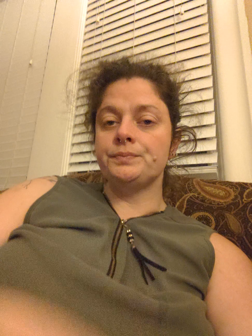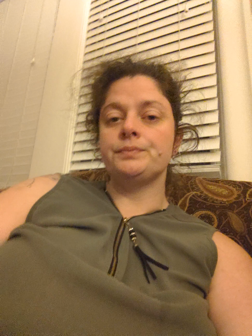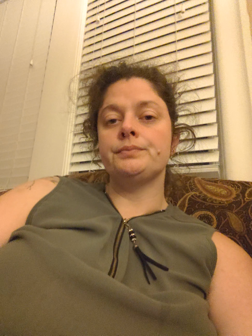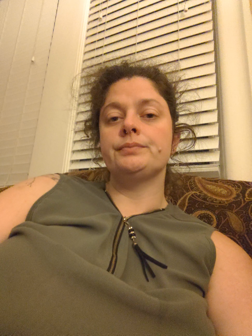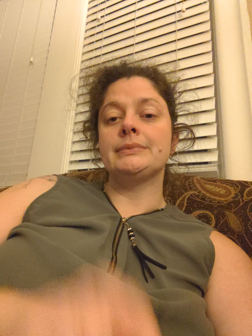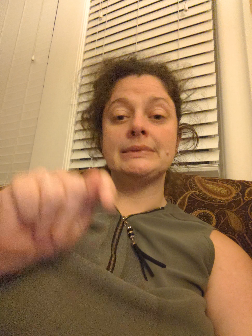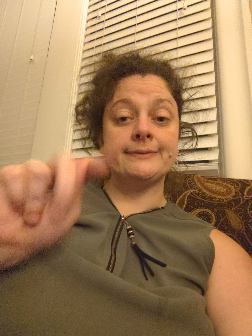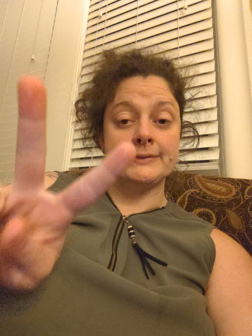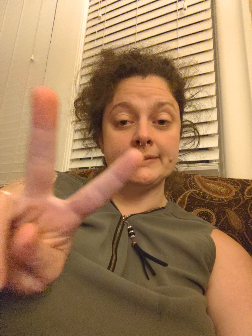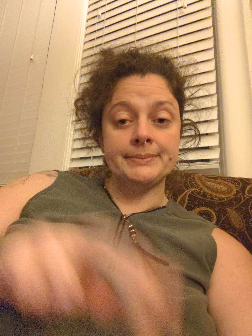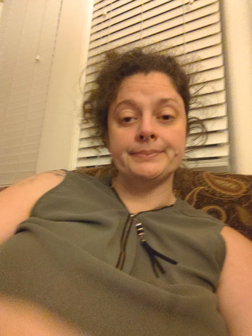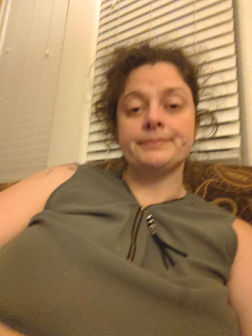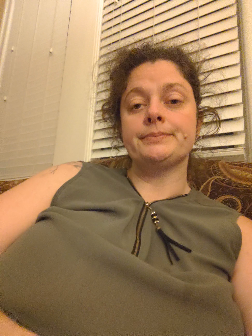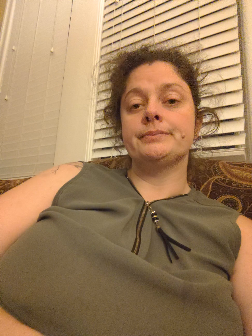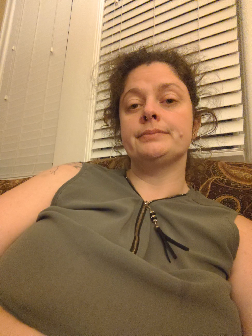TV